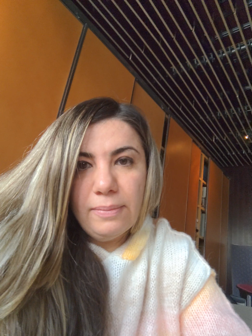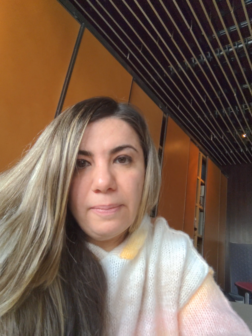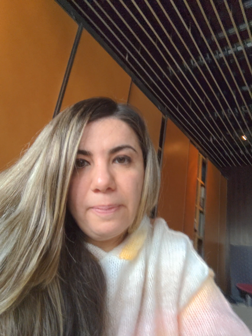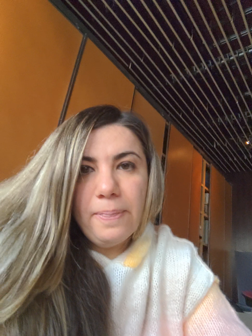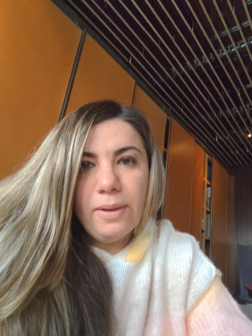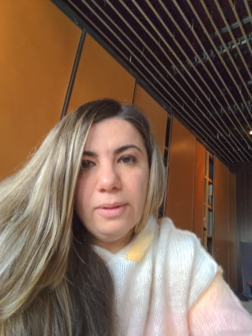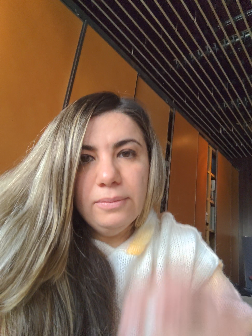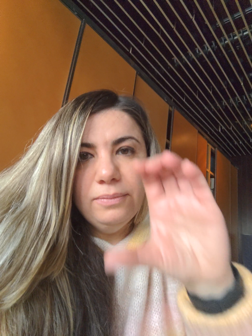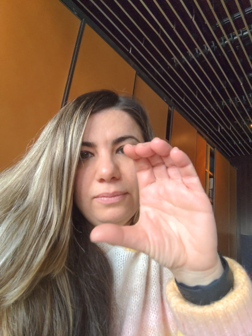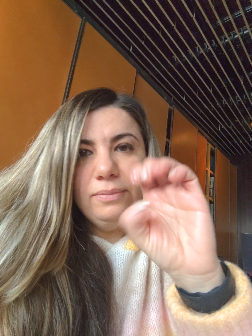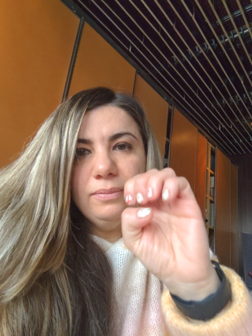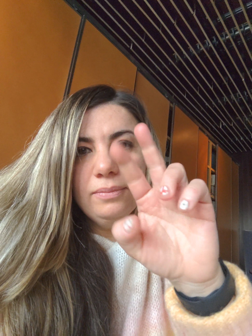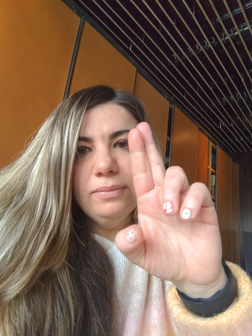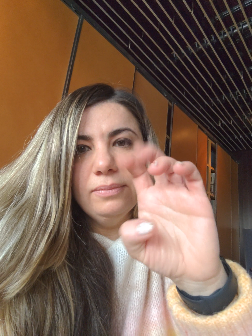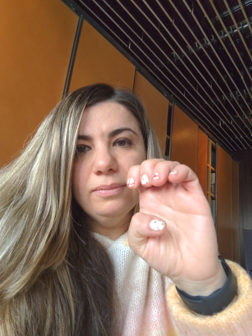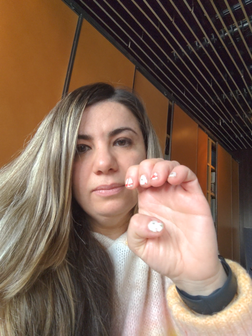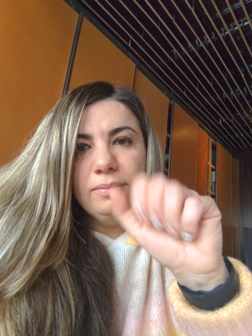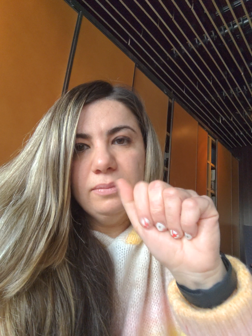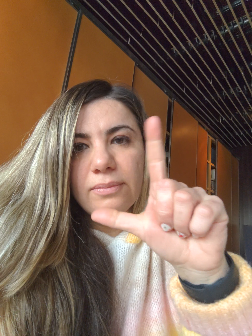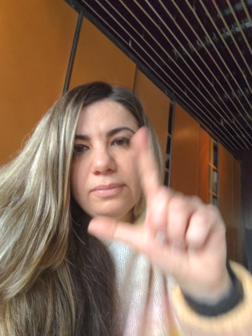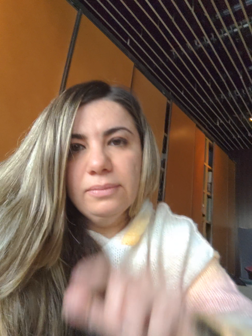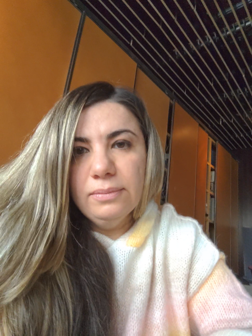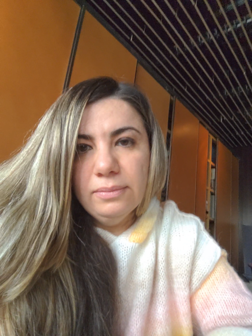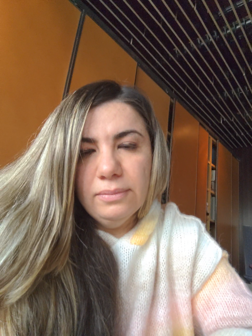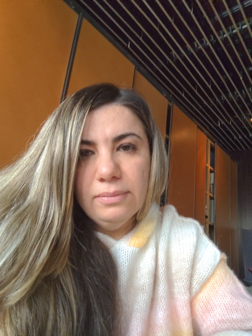cereal